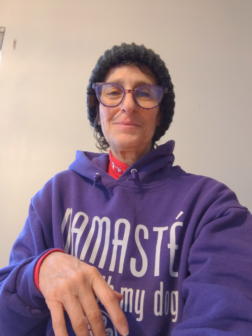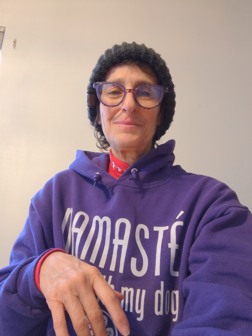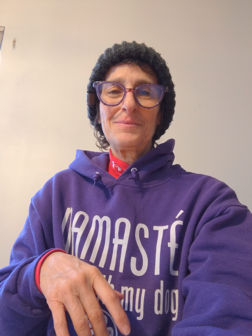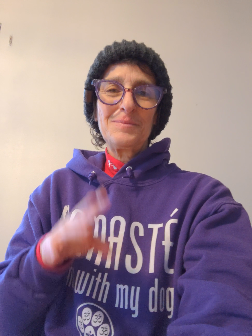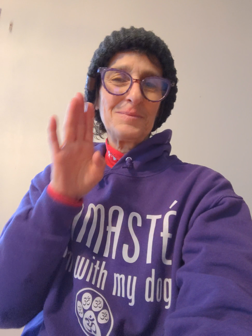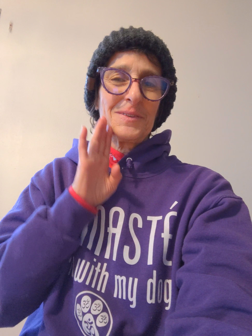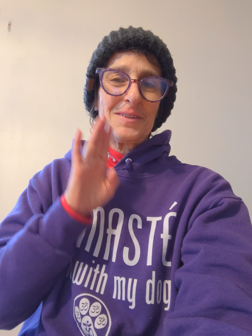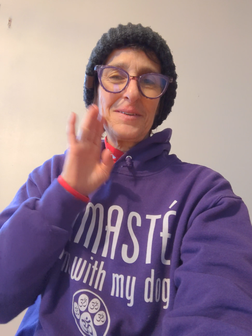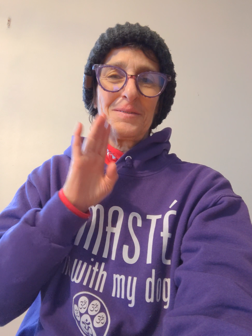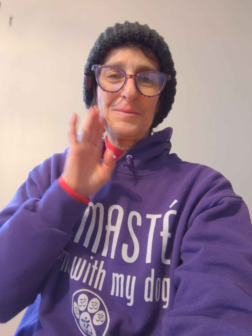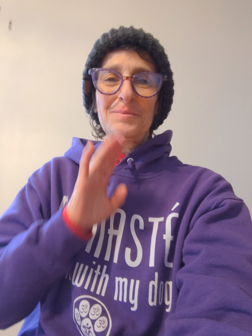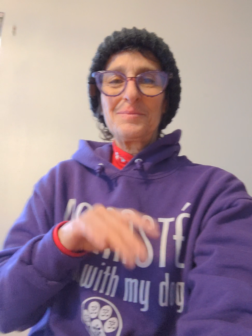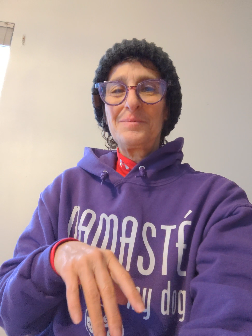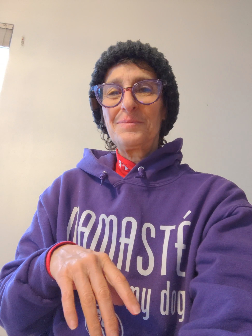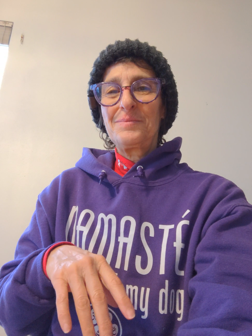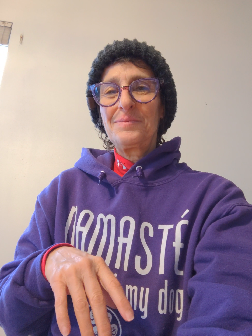brown